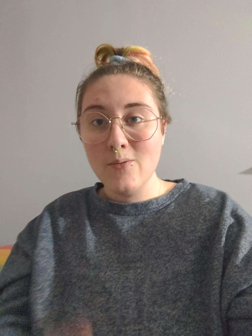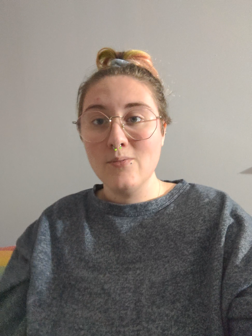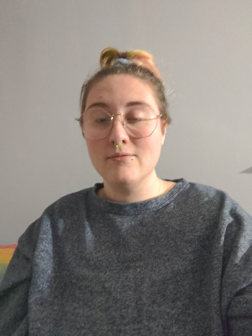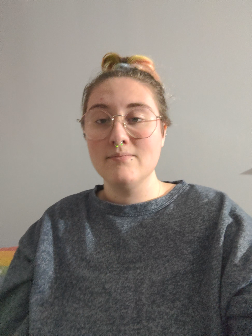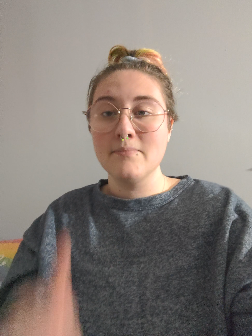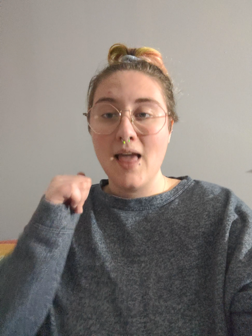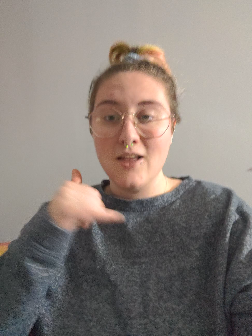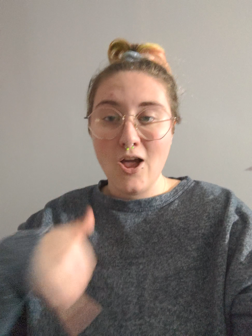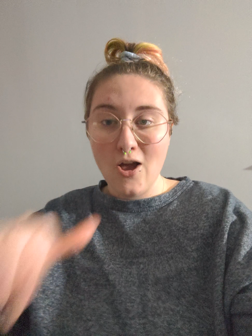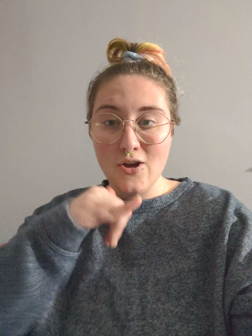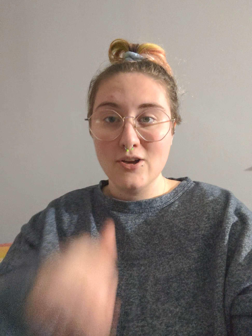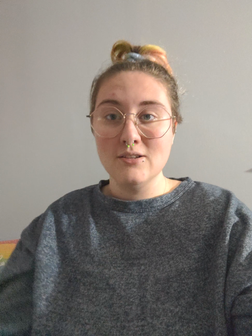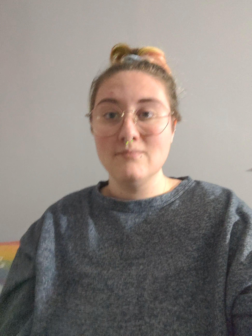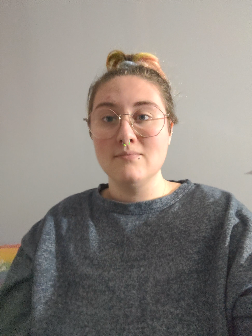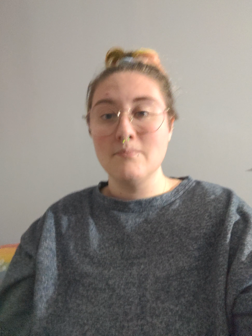backyard